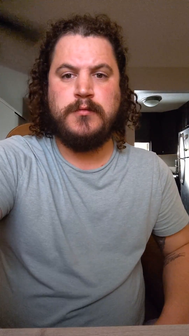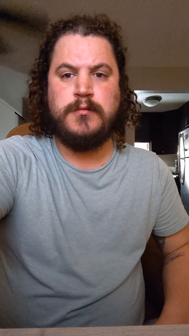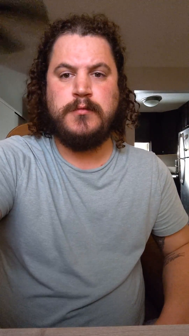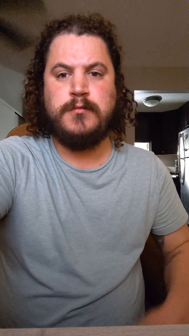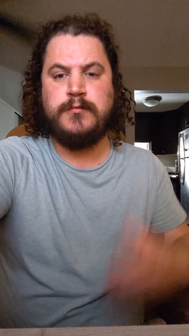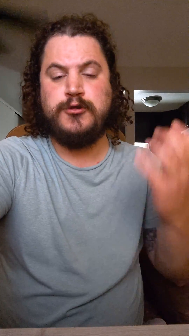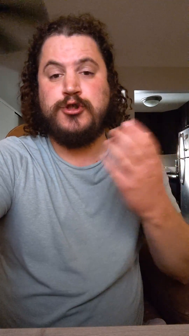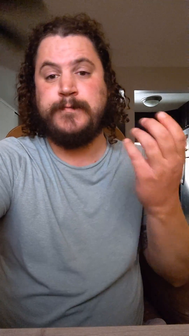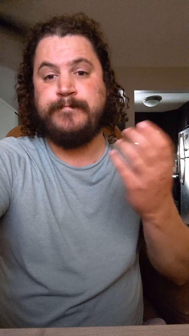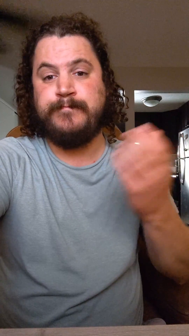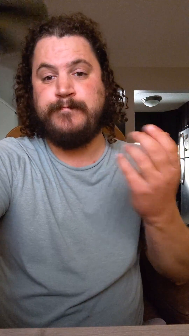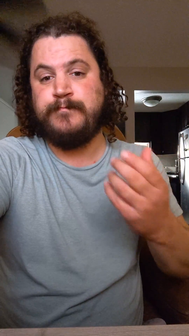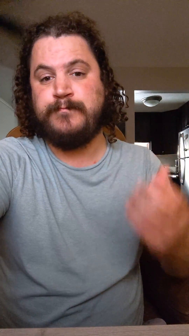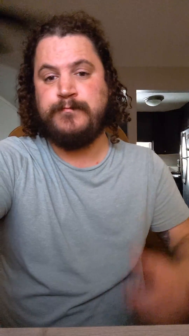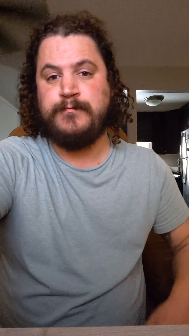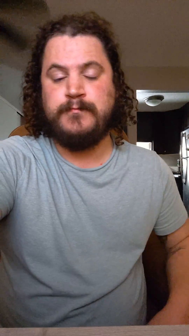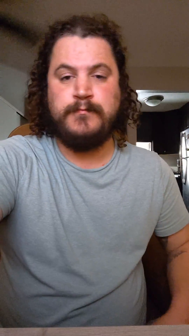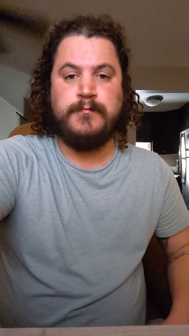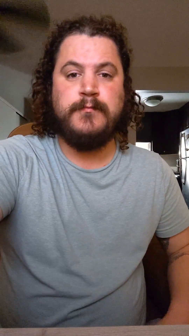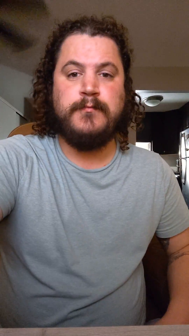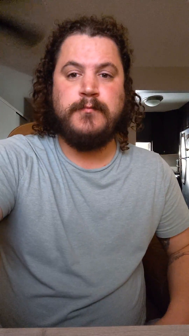shake